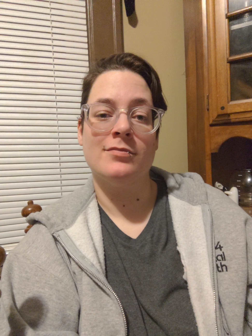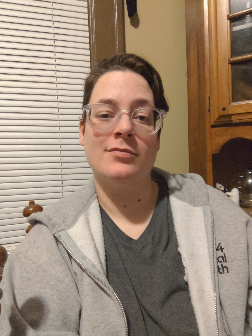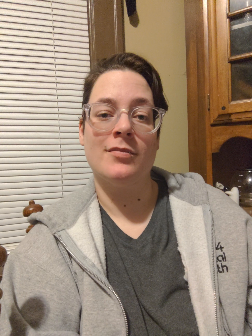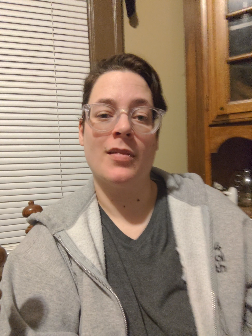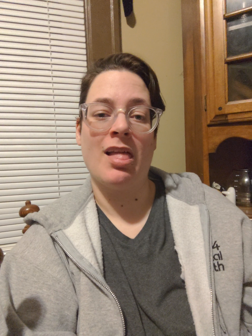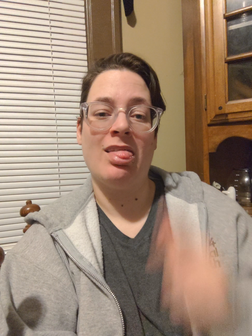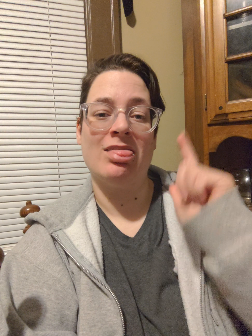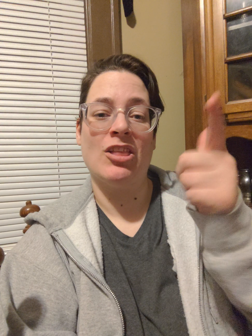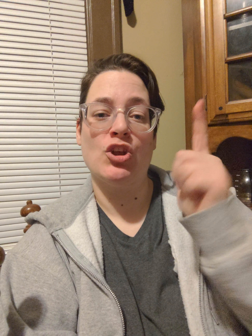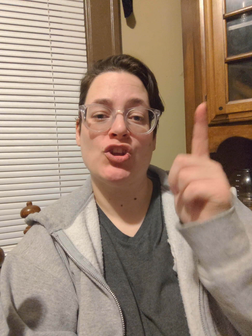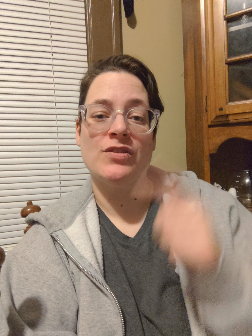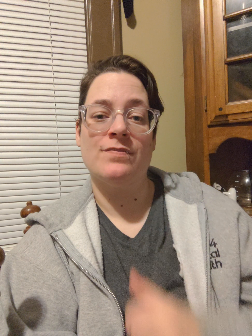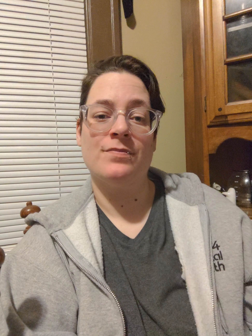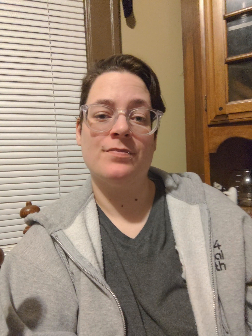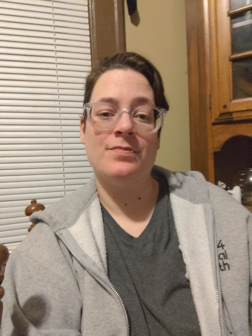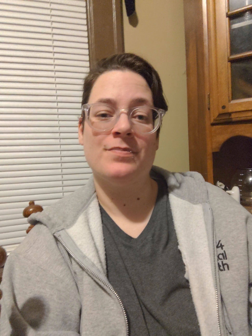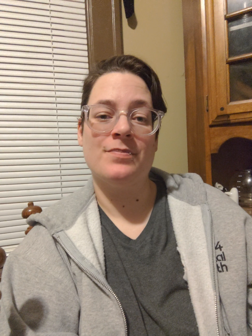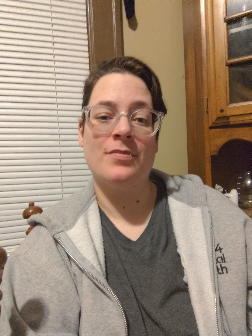later